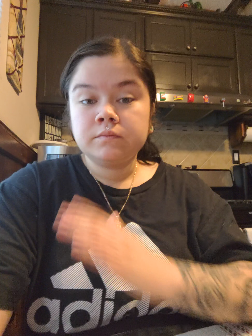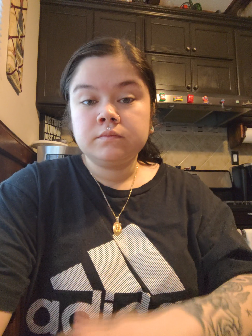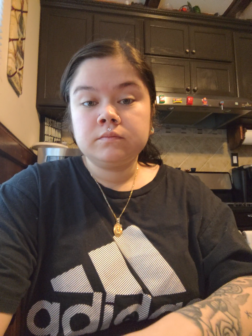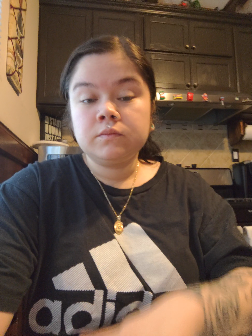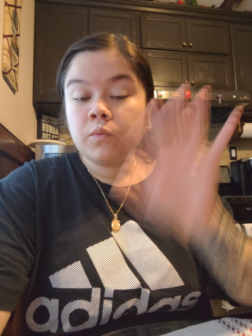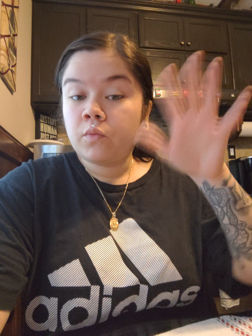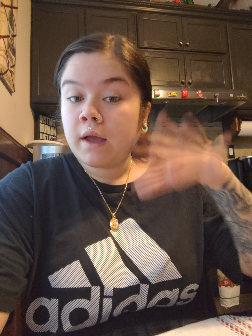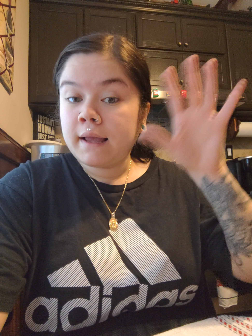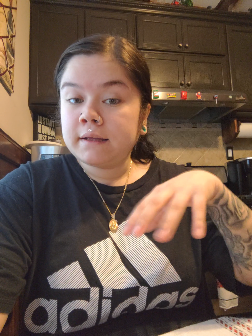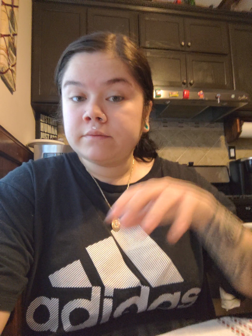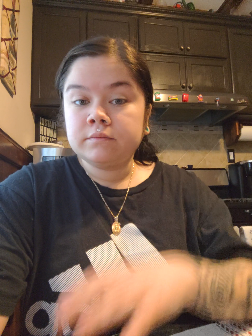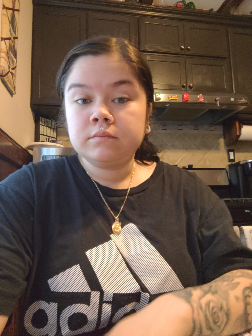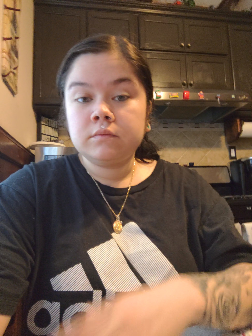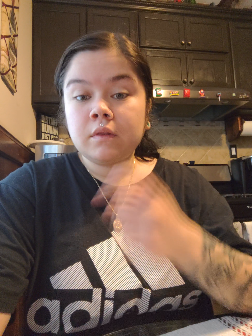rain